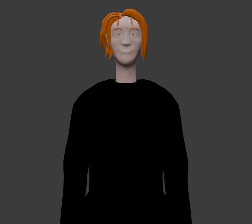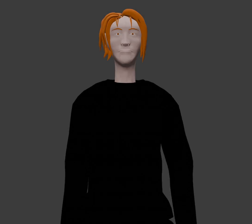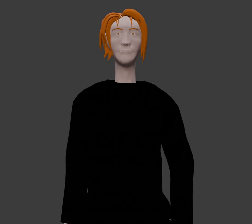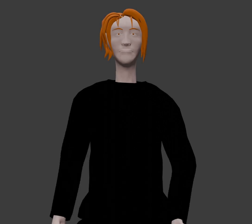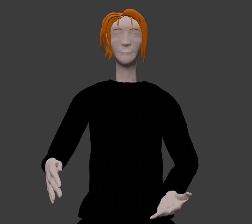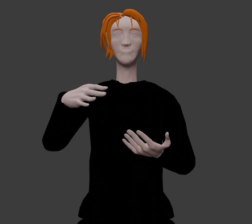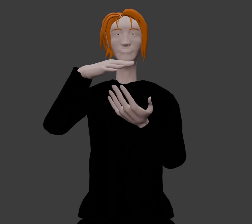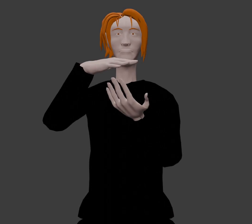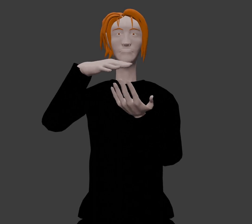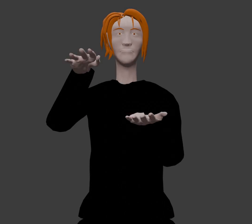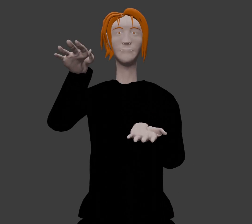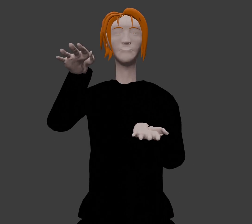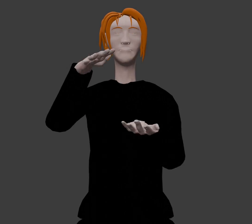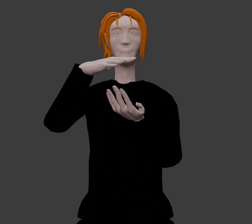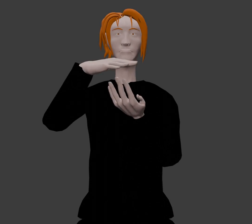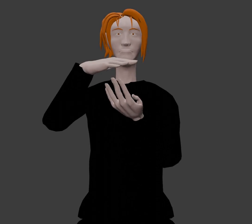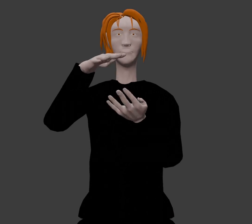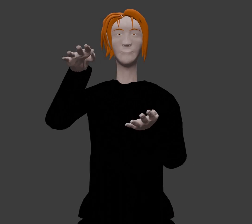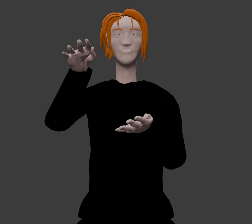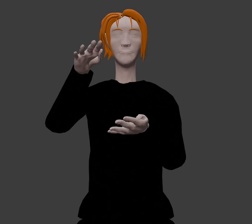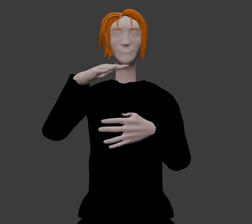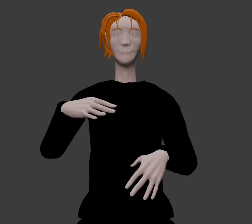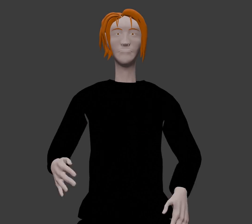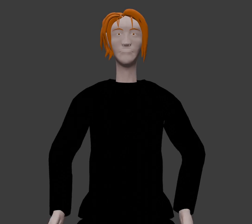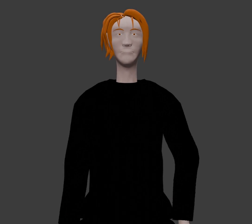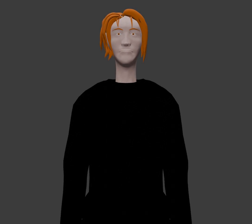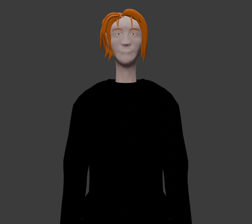Bark